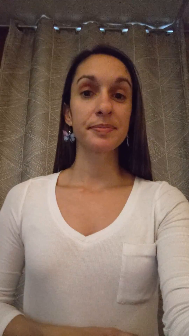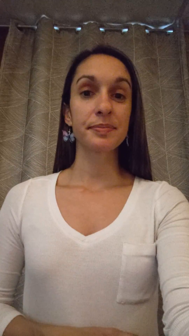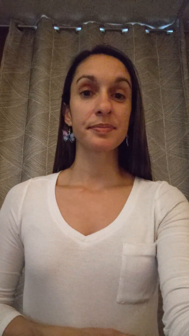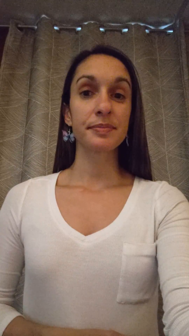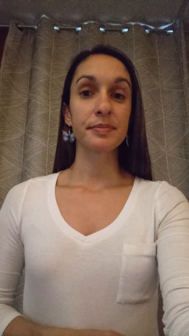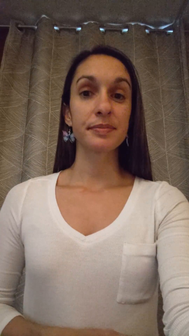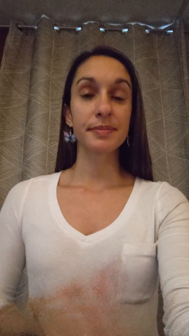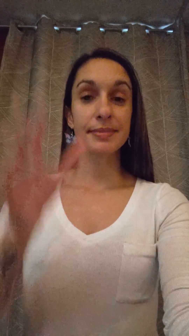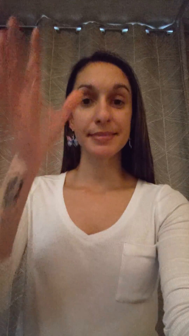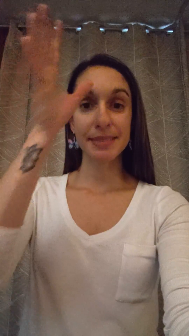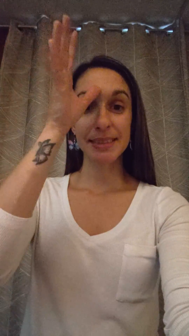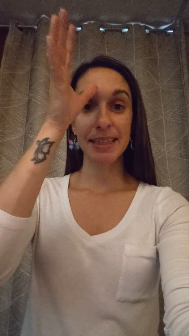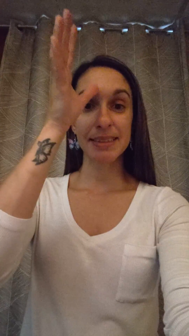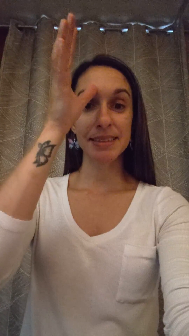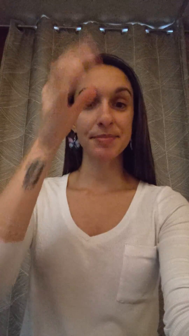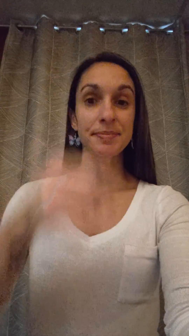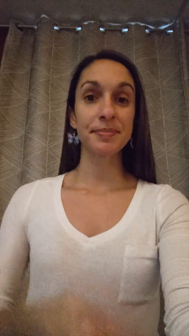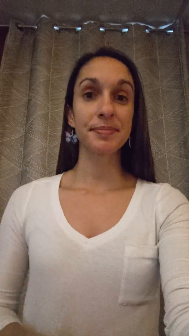daddy